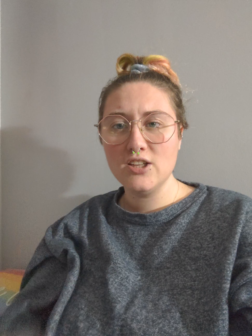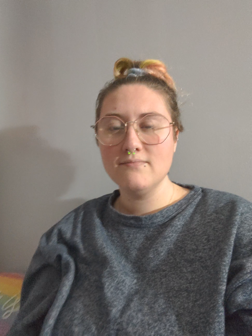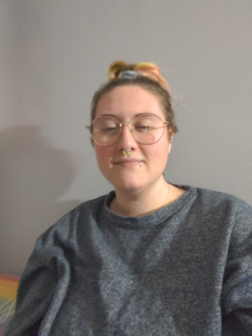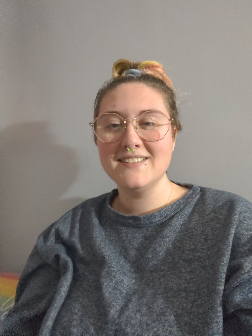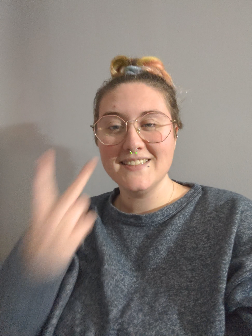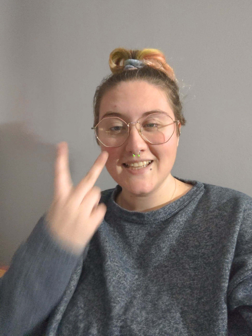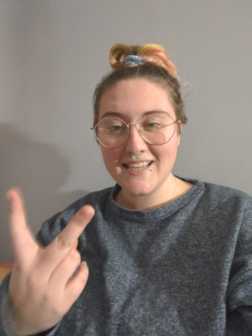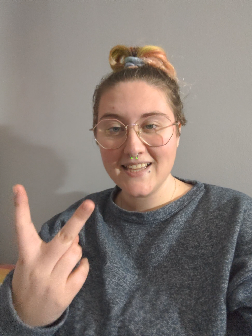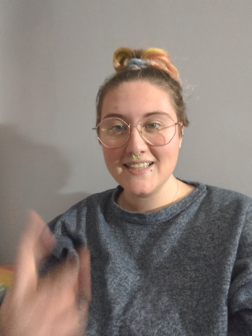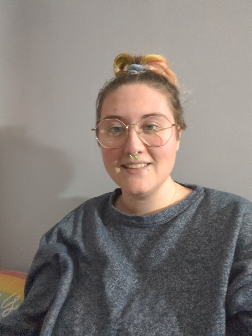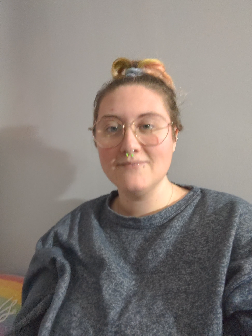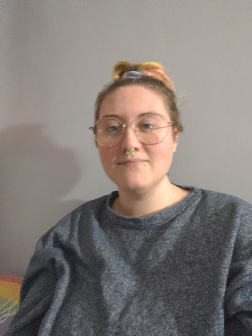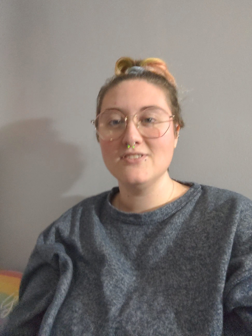see